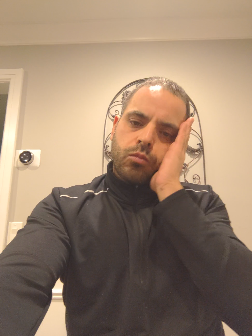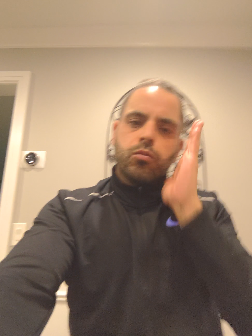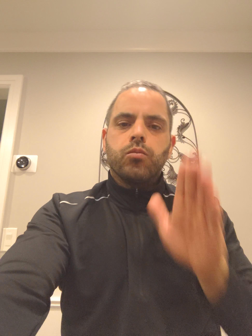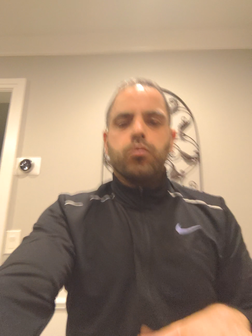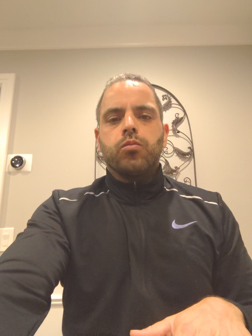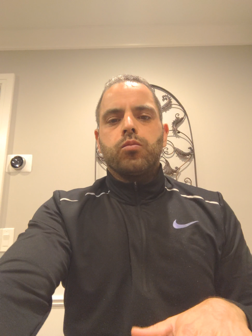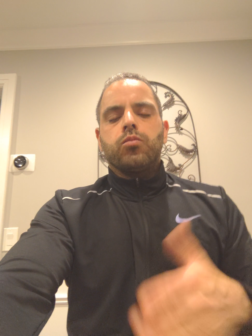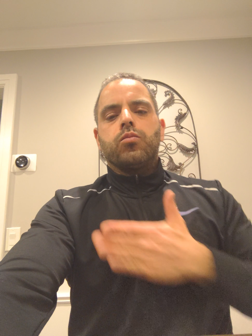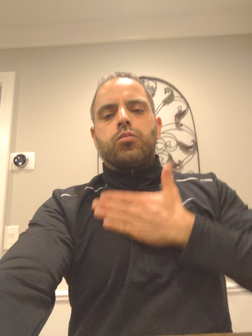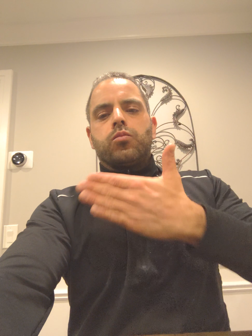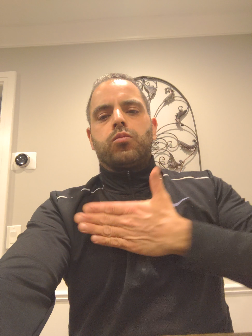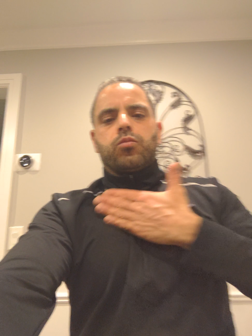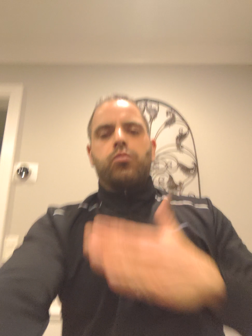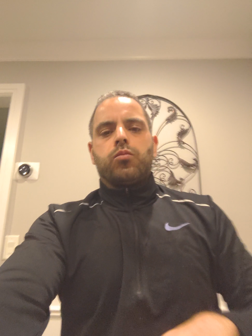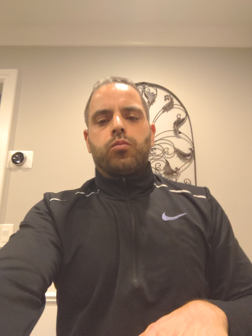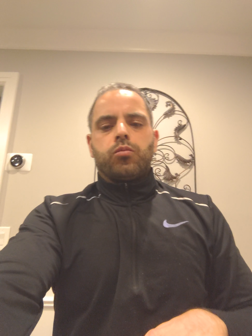happy